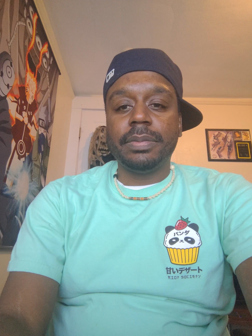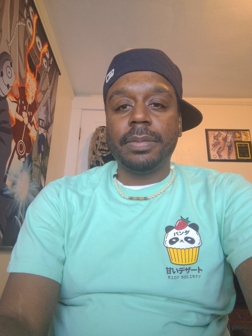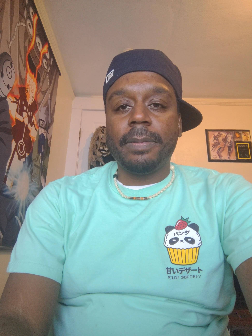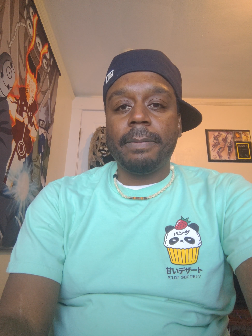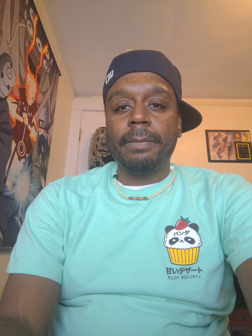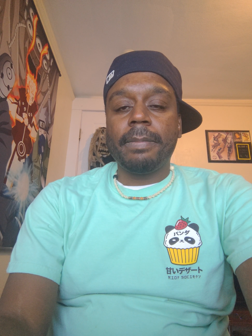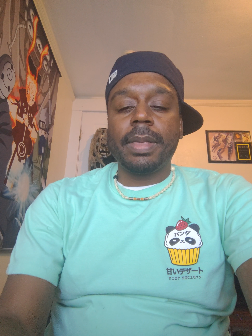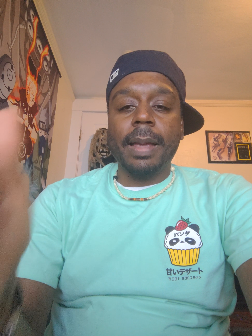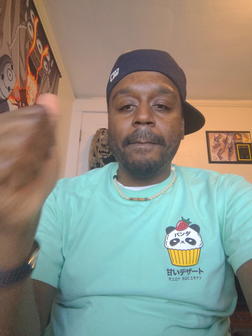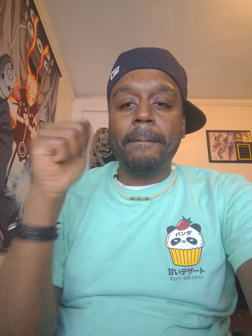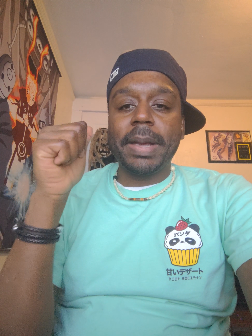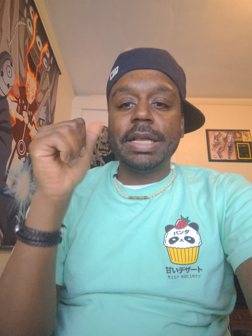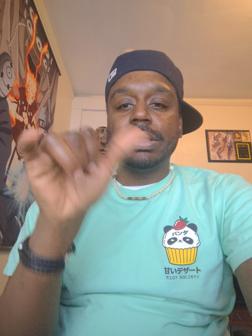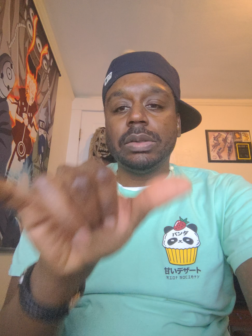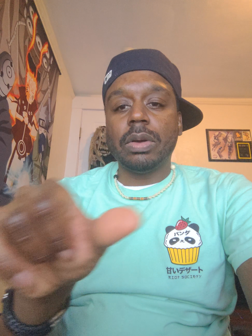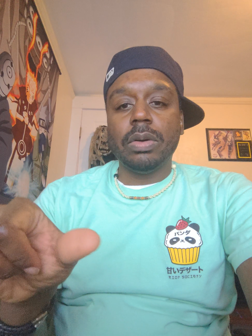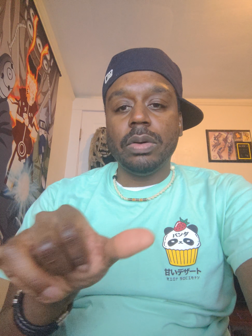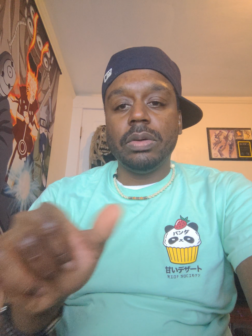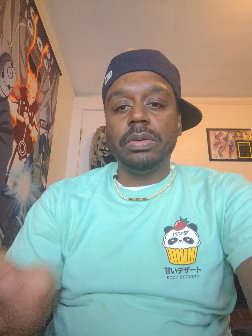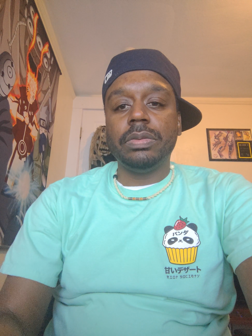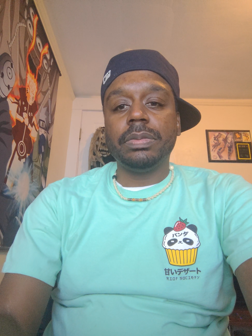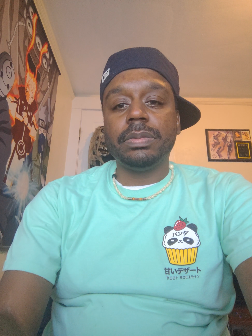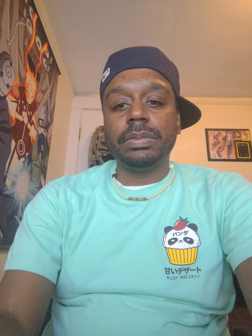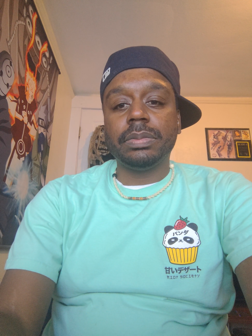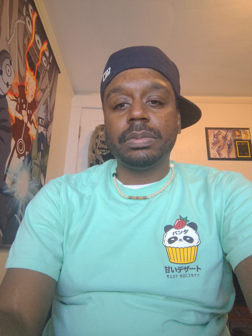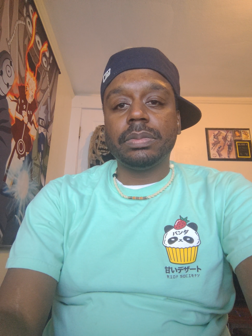backyard